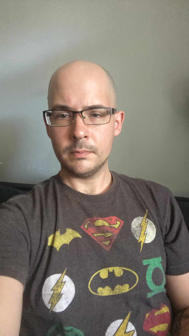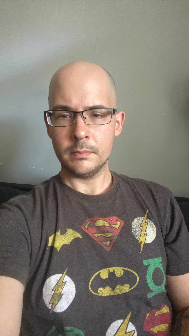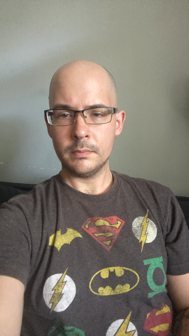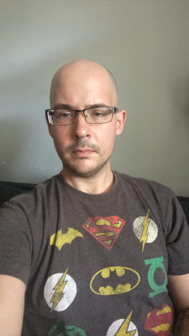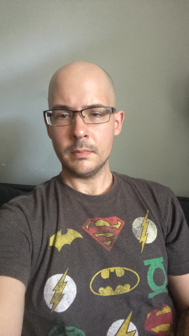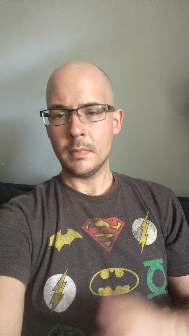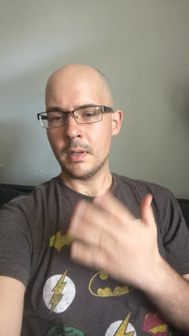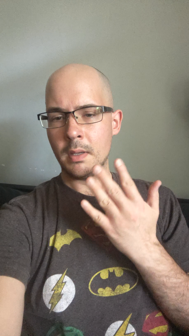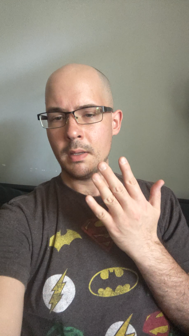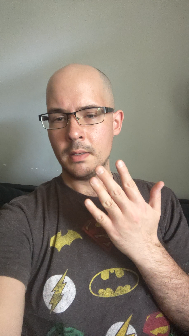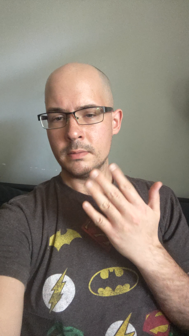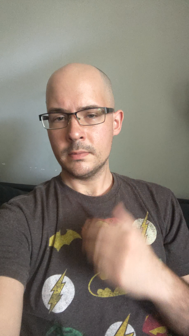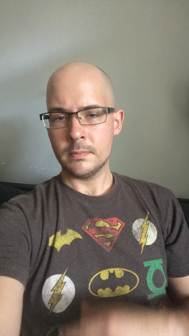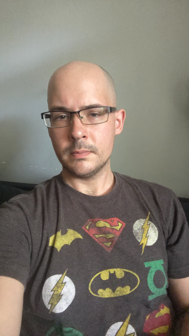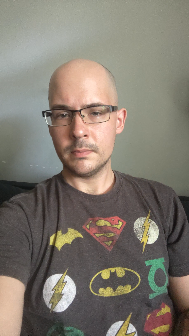hand